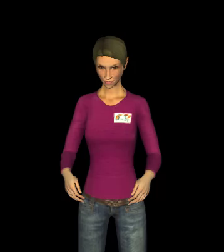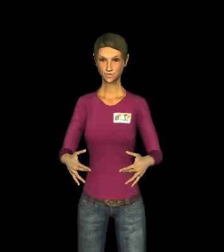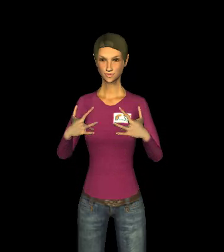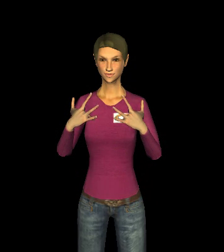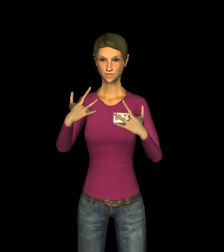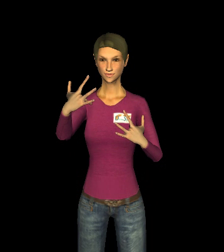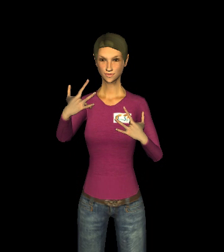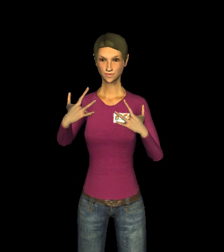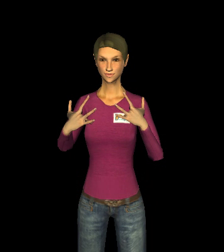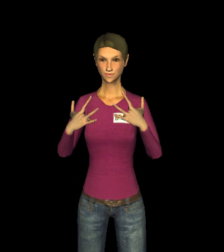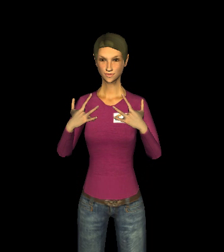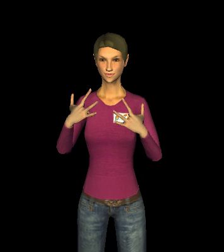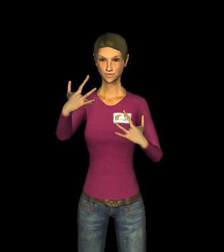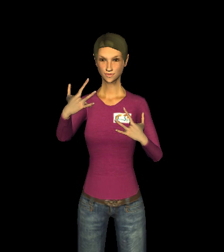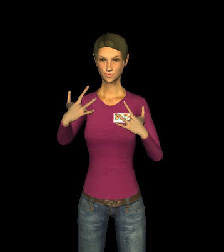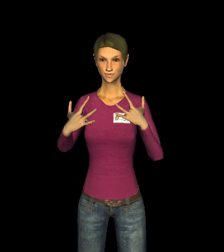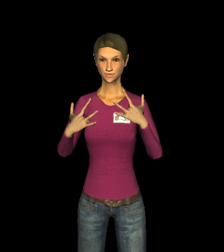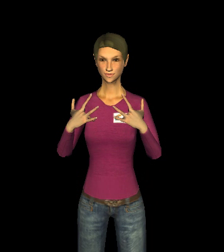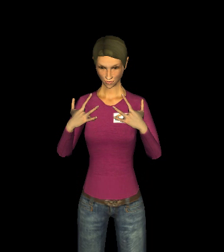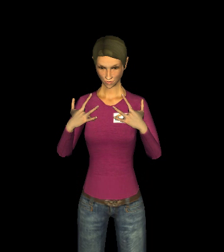مسرح